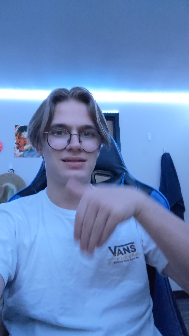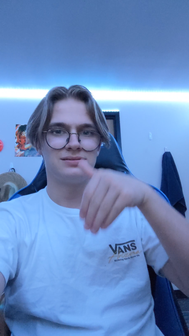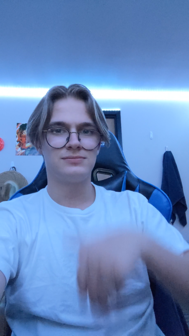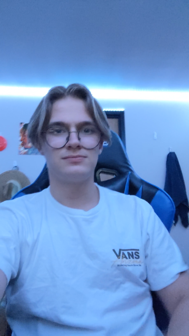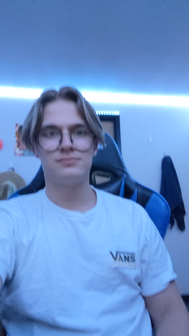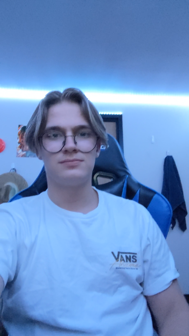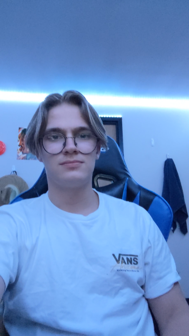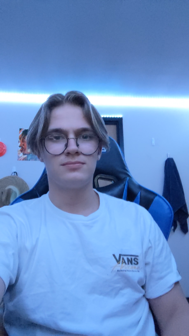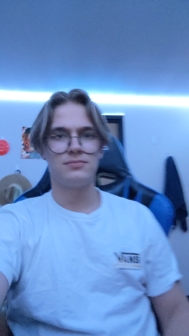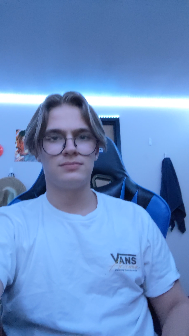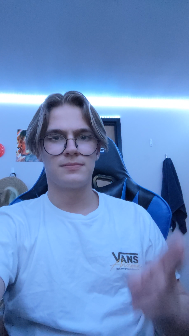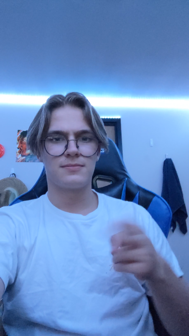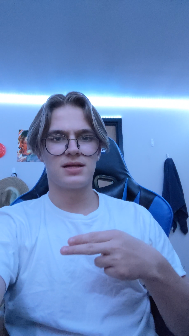belt